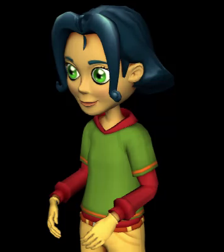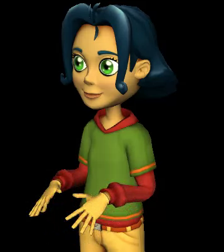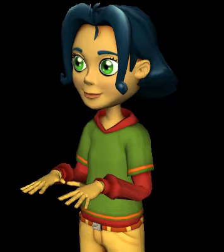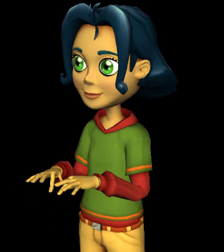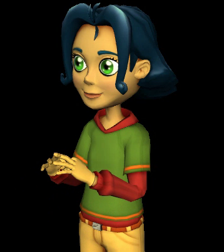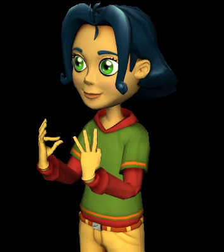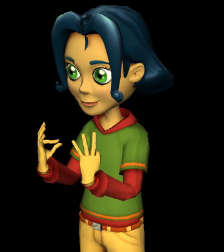يجد